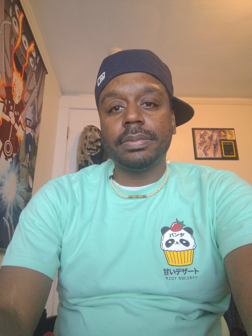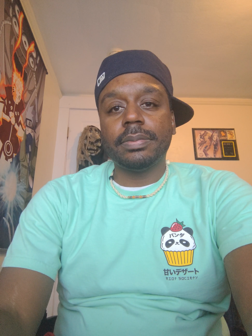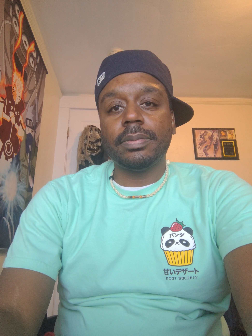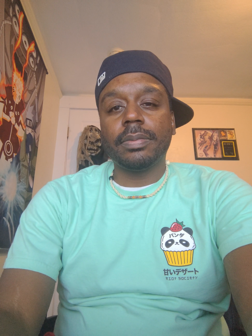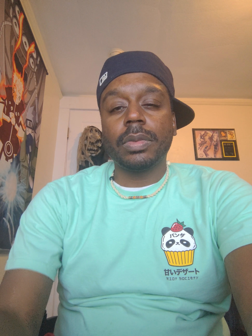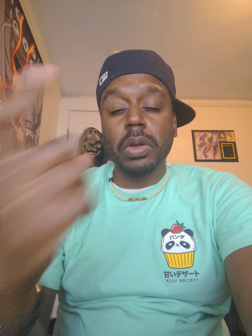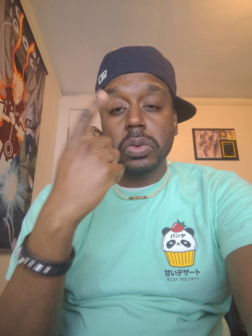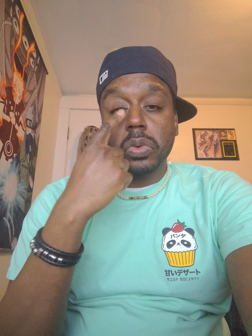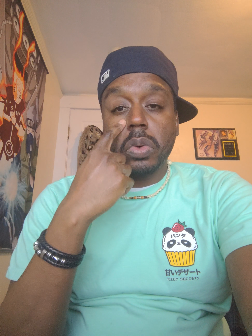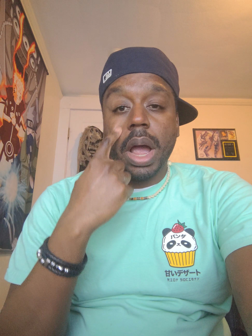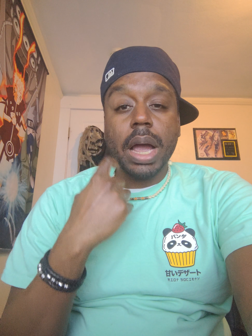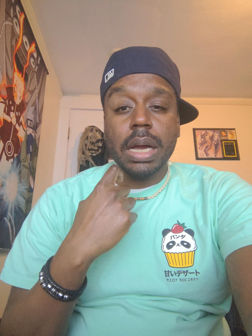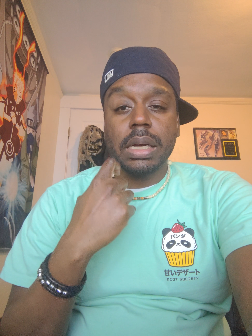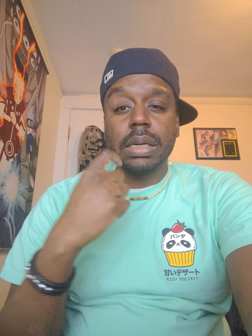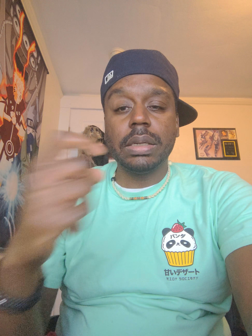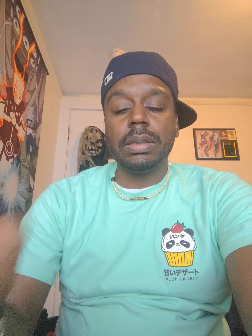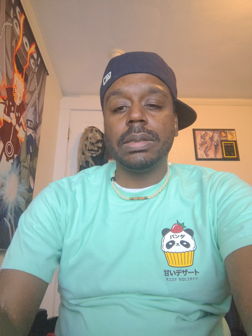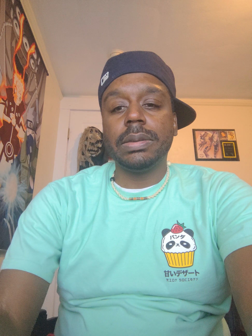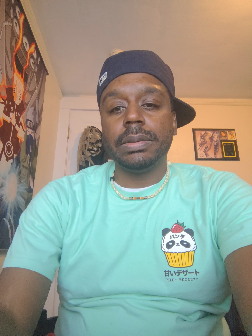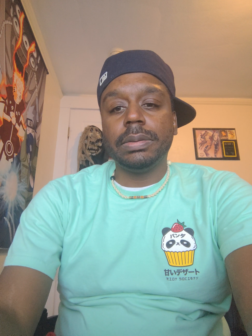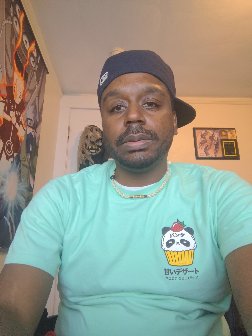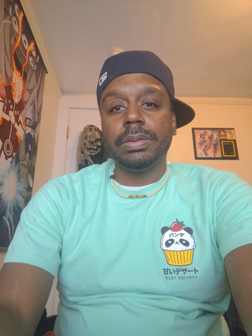cry